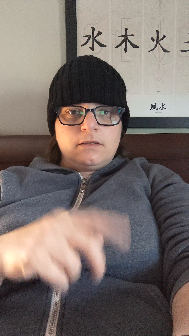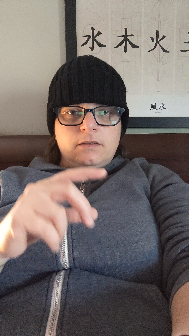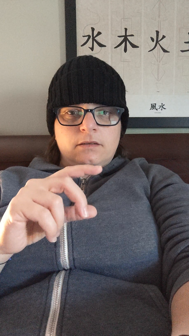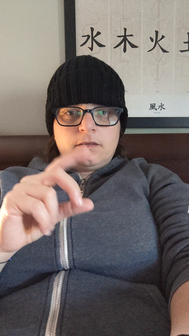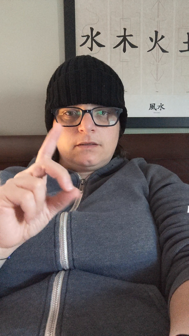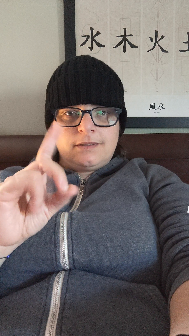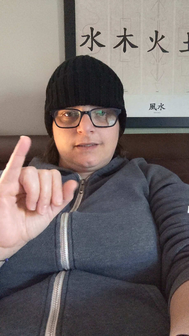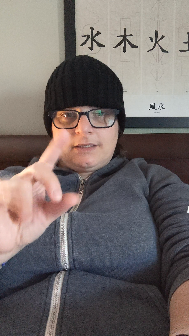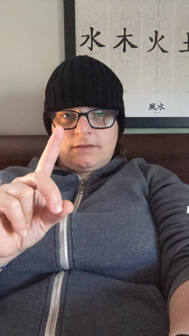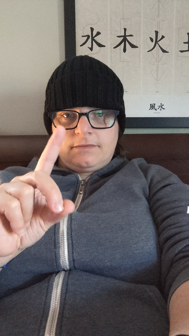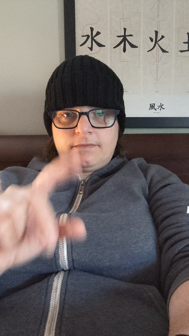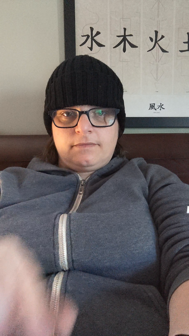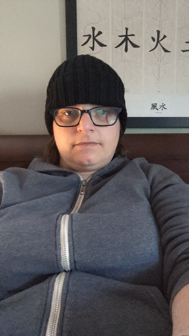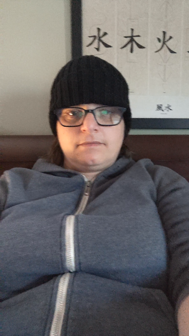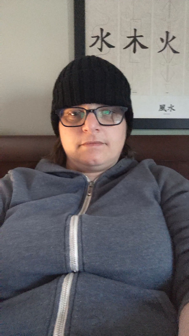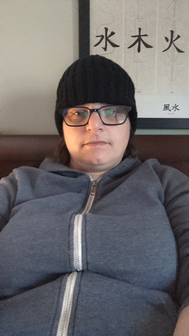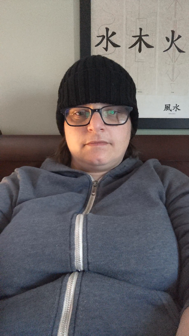did